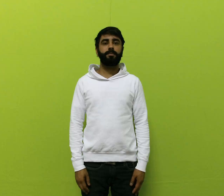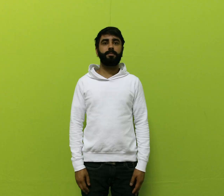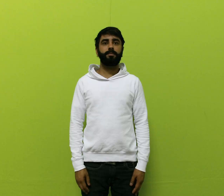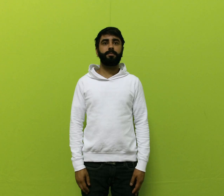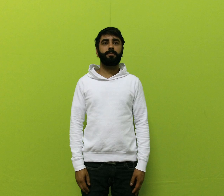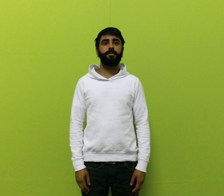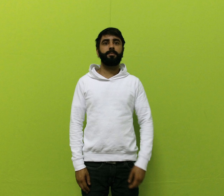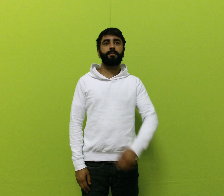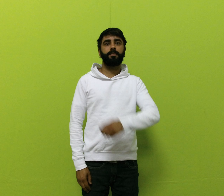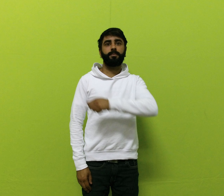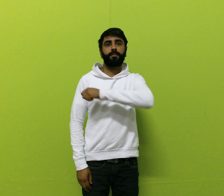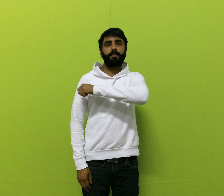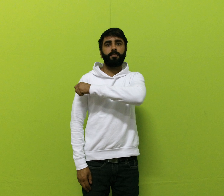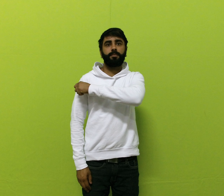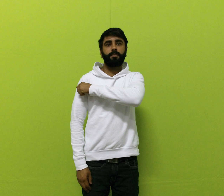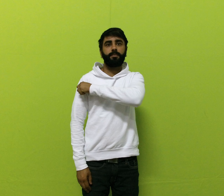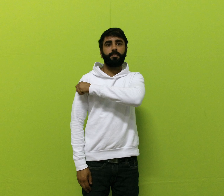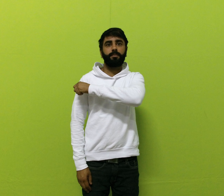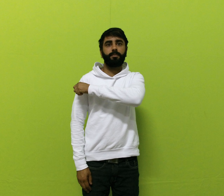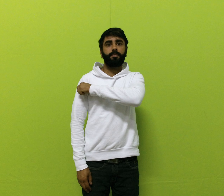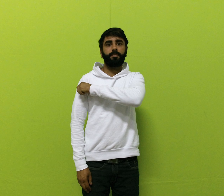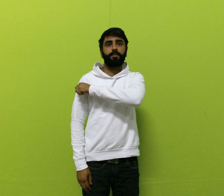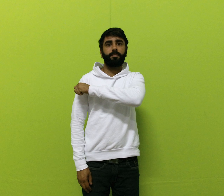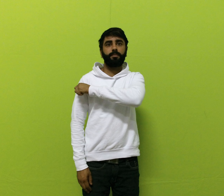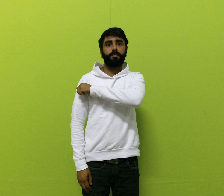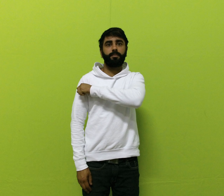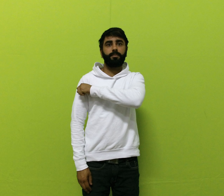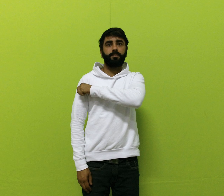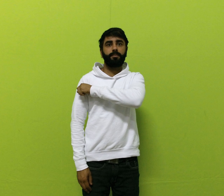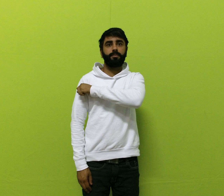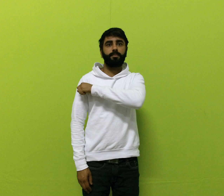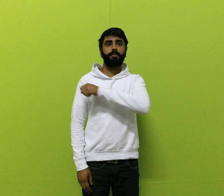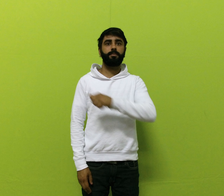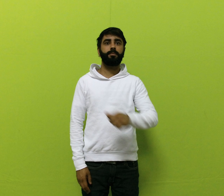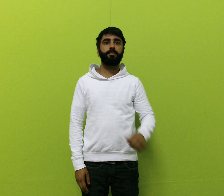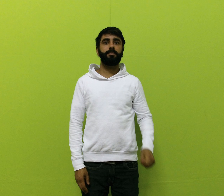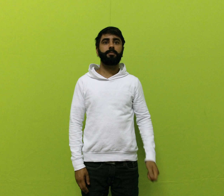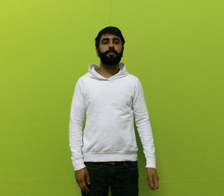aluno